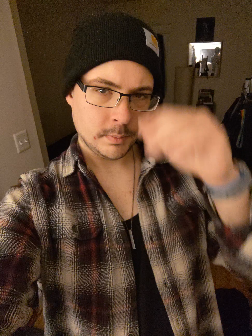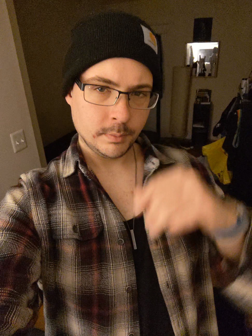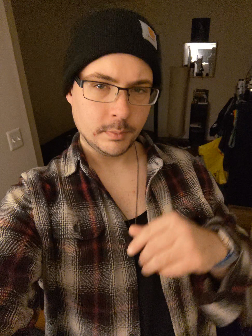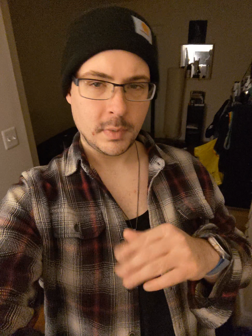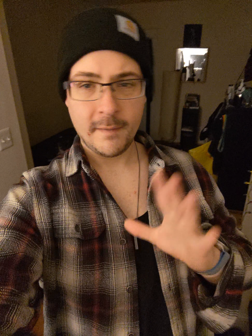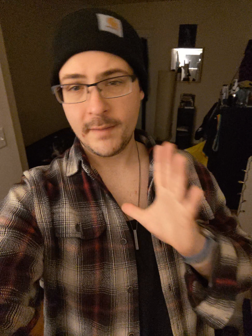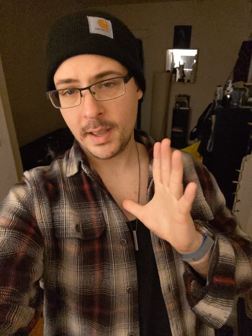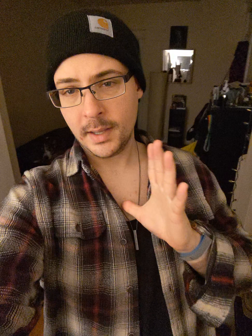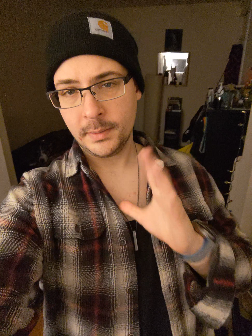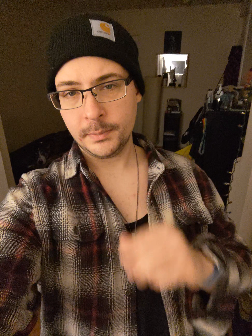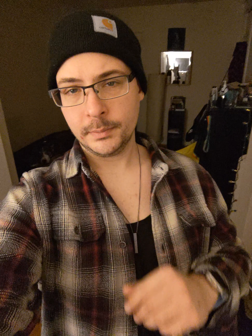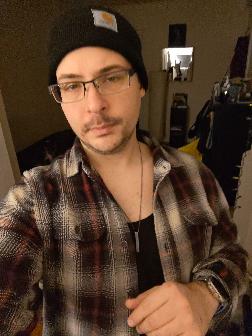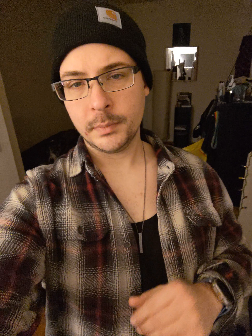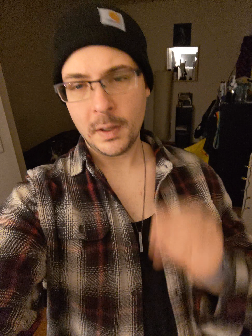fine